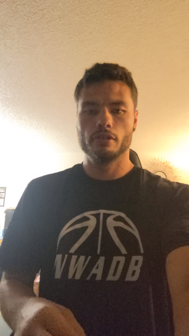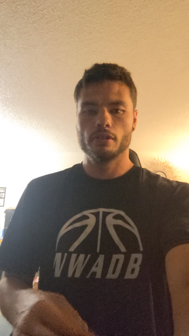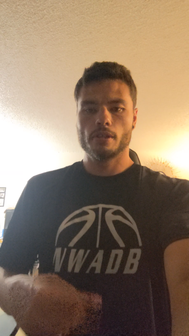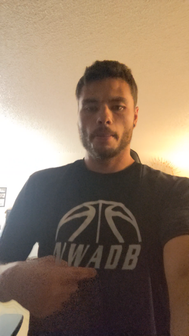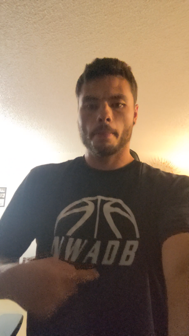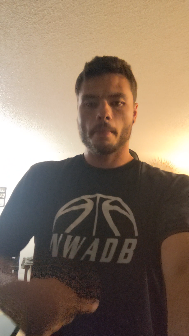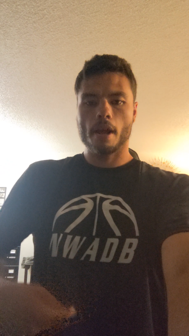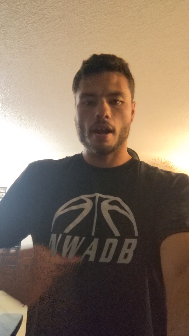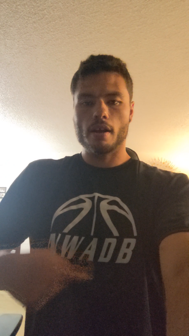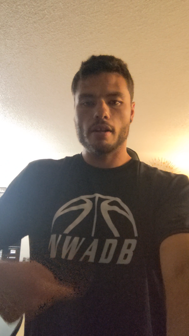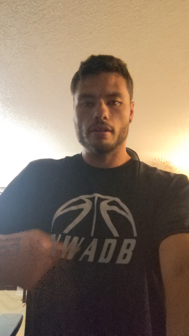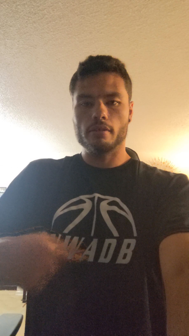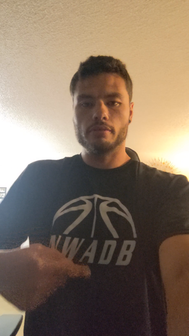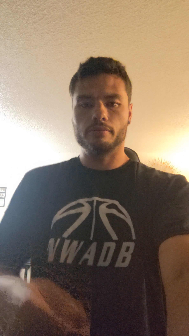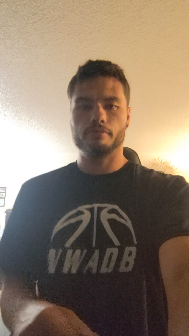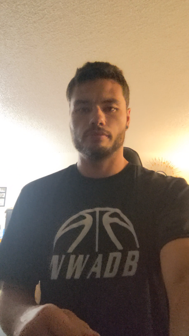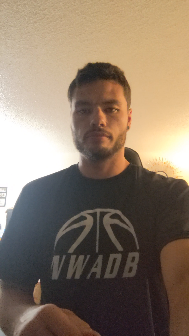belly button